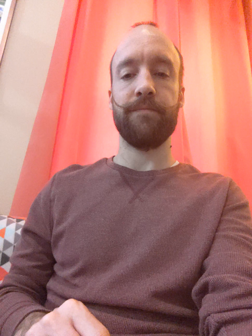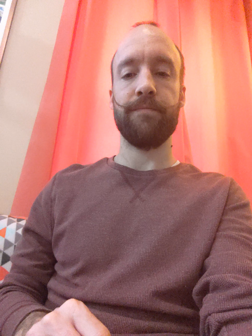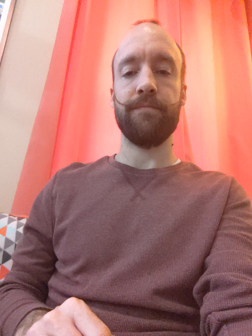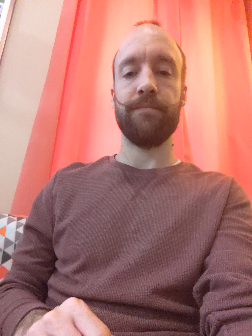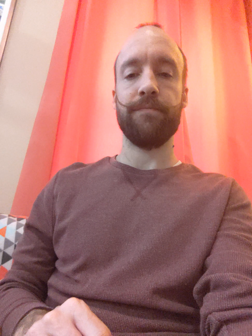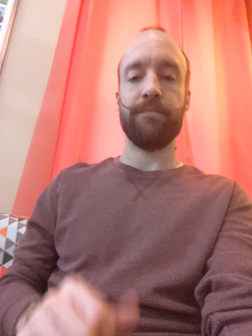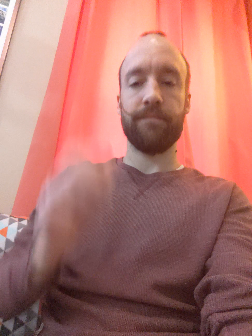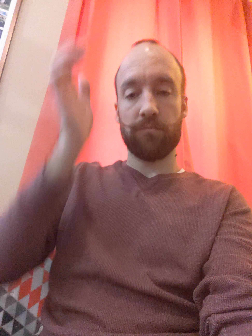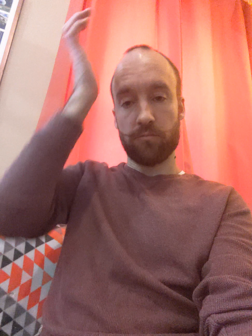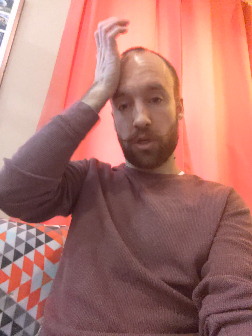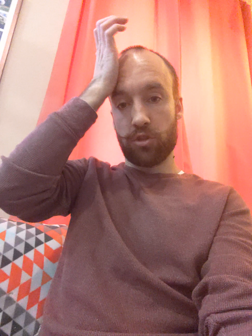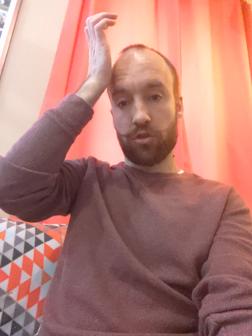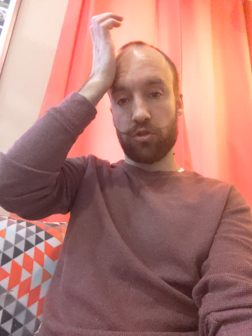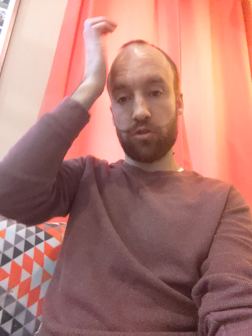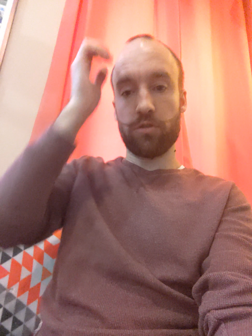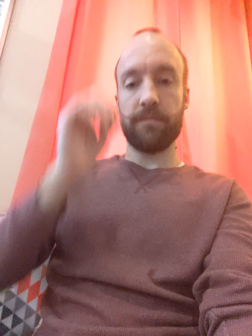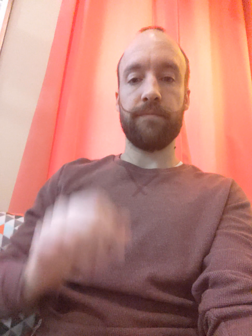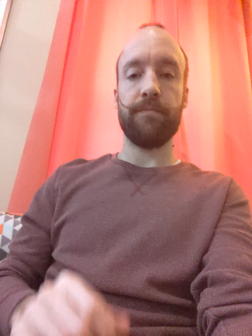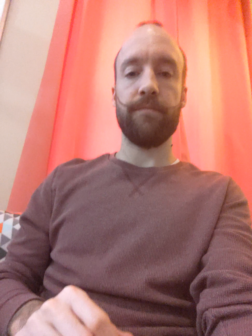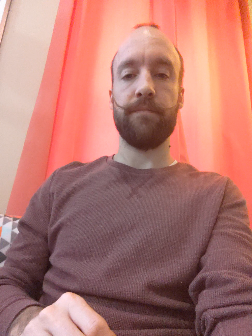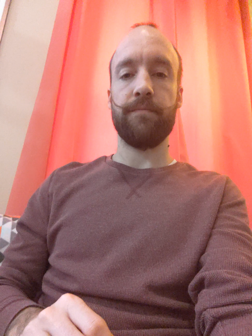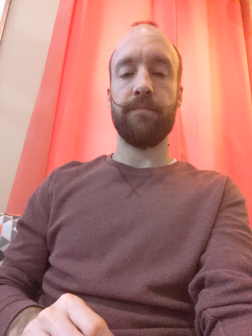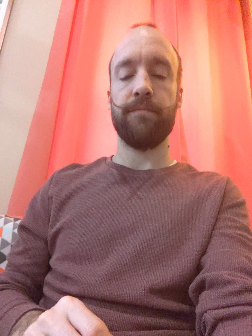garbage